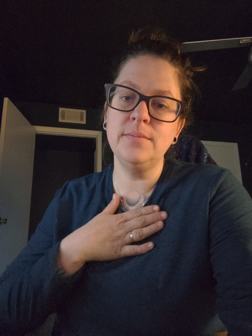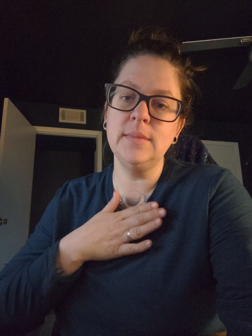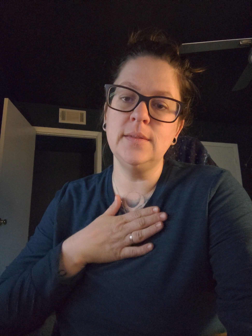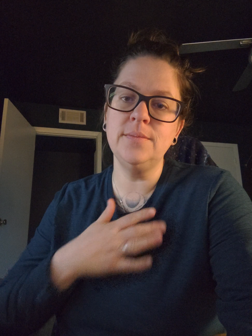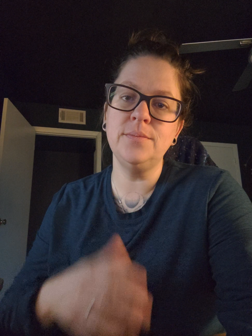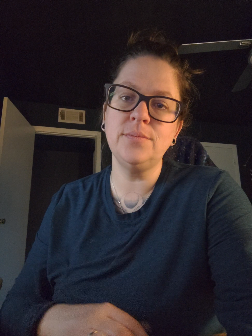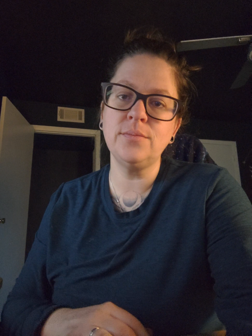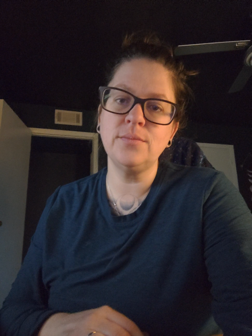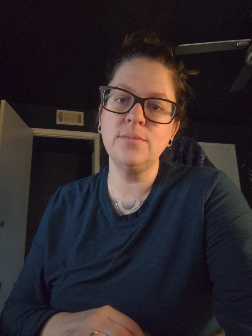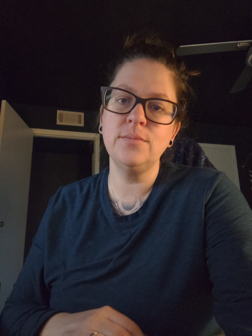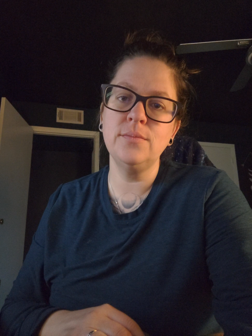my